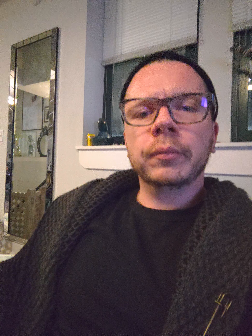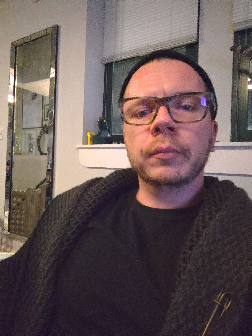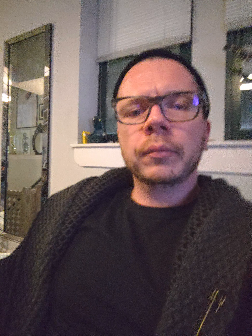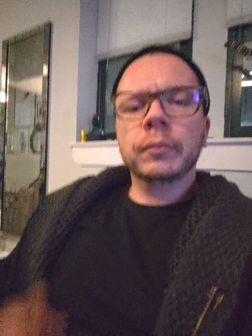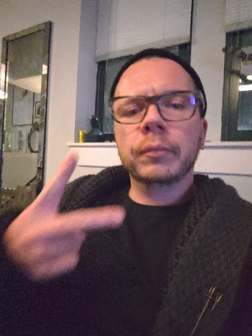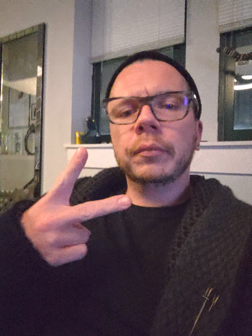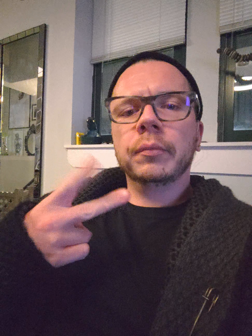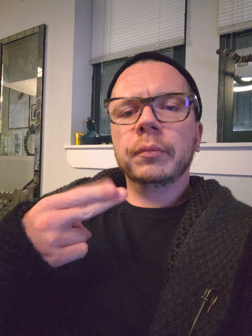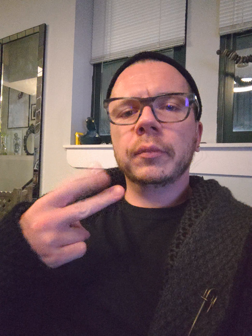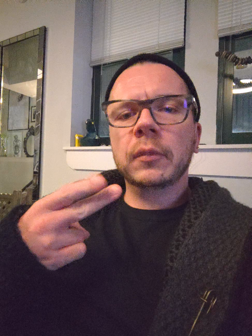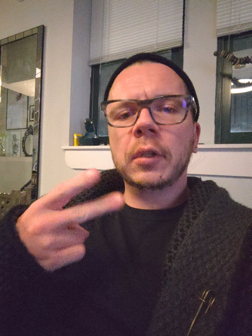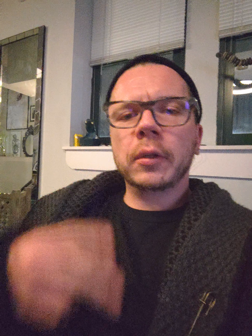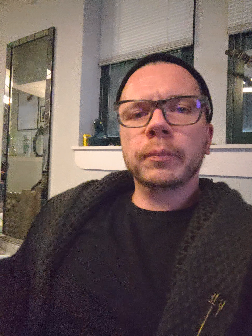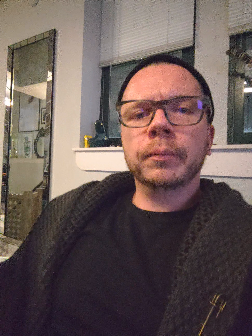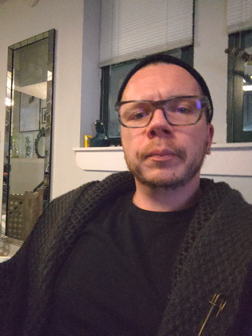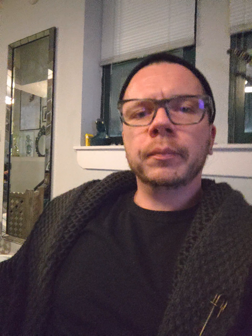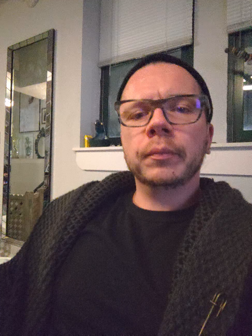scissors